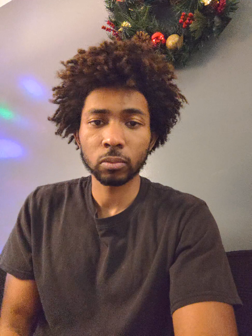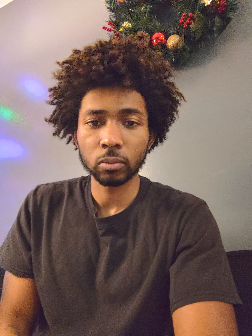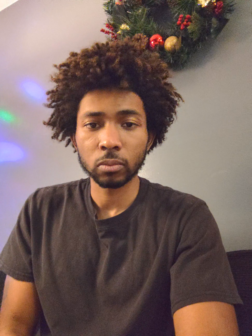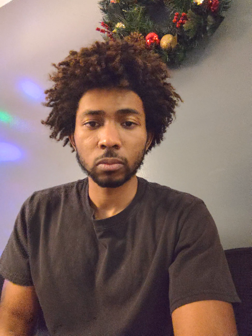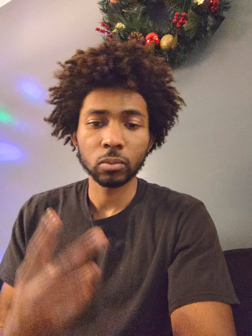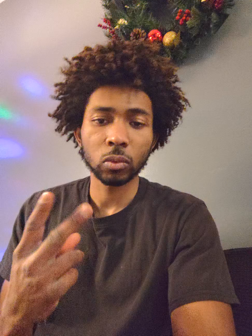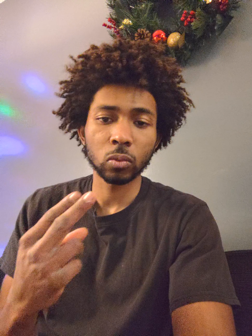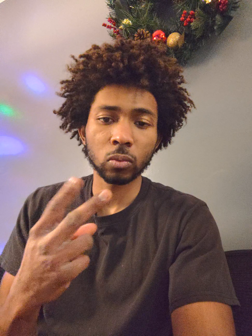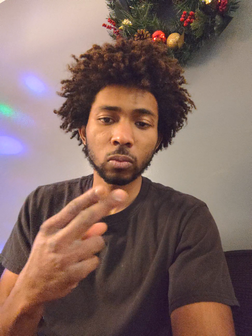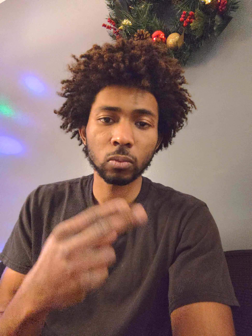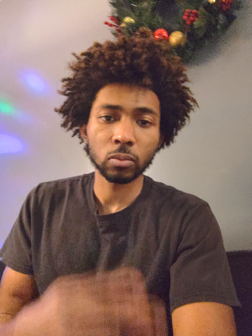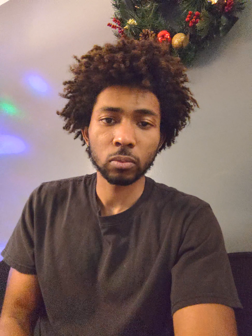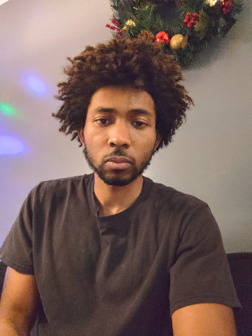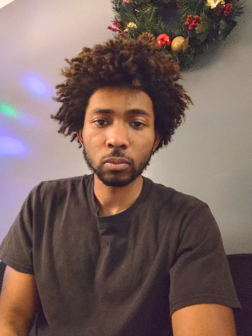cut